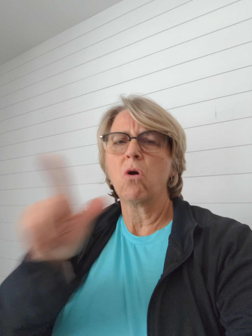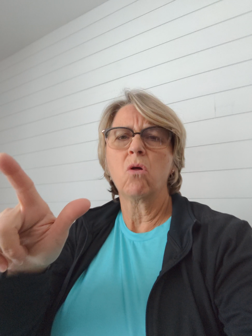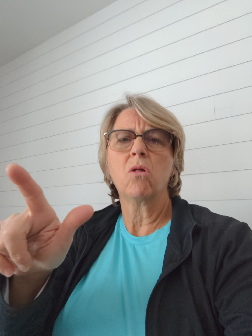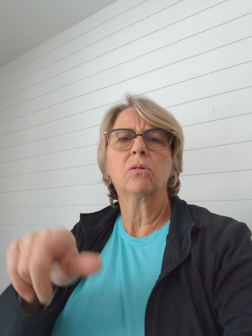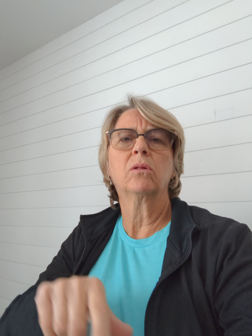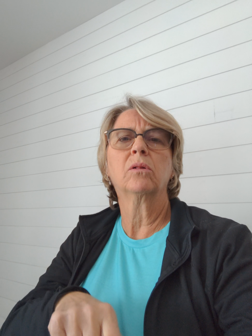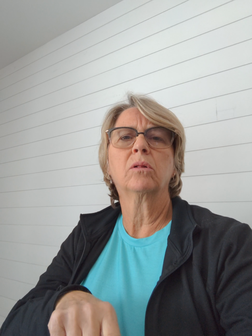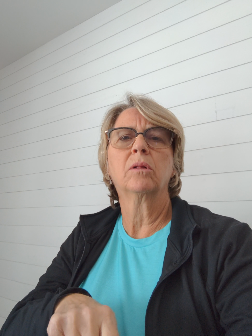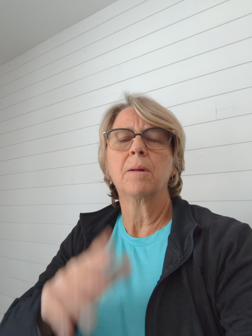all